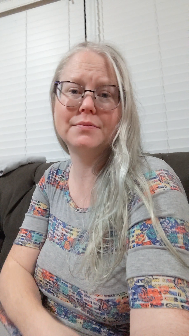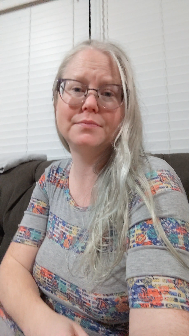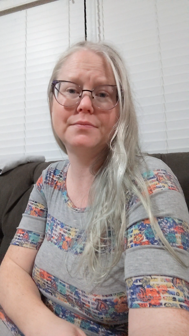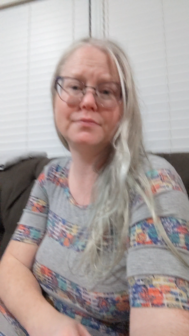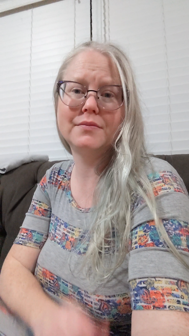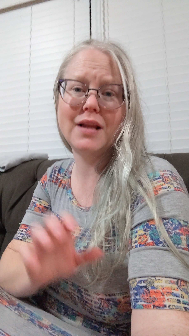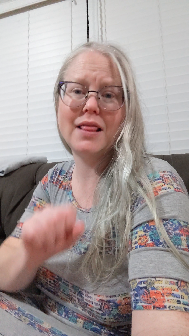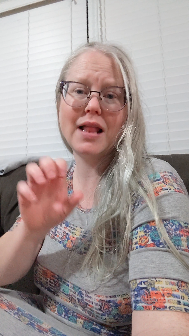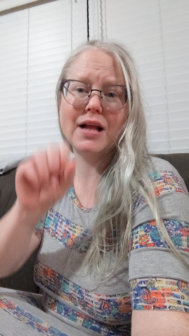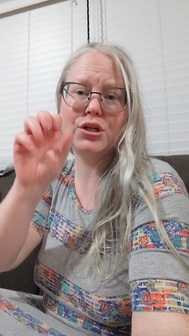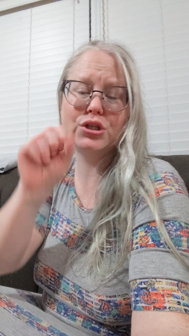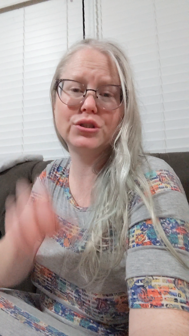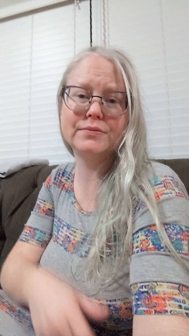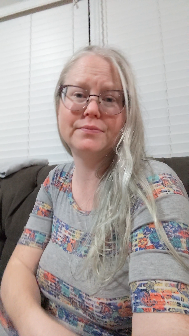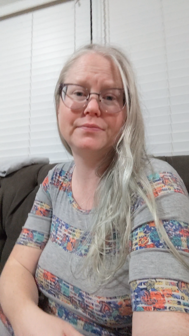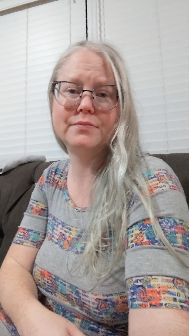ladder